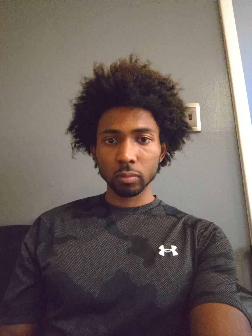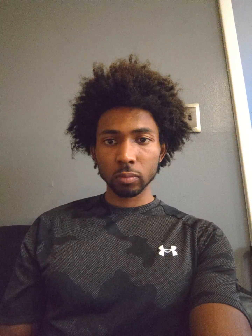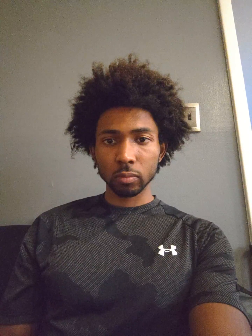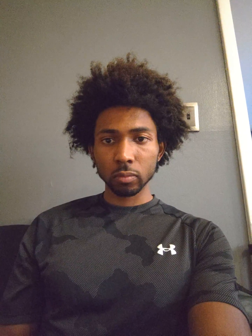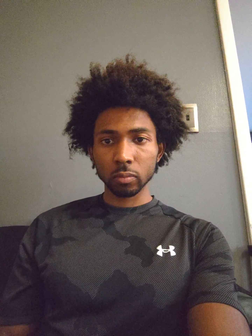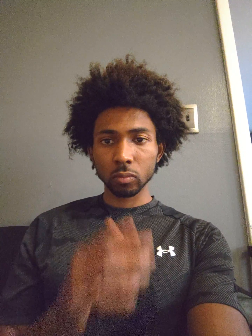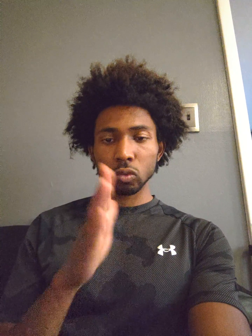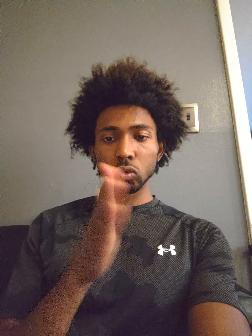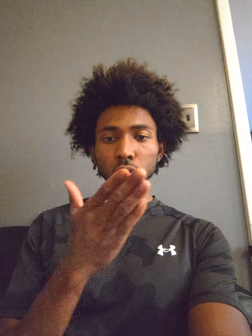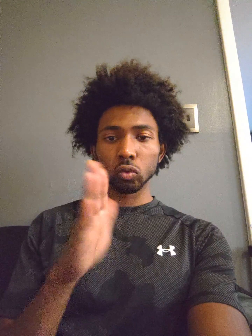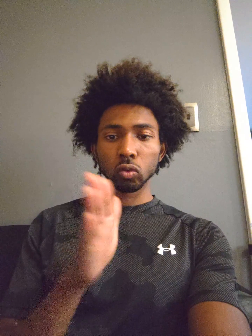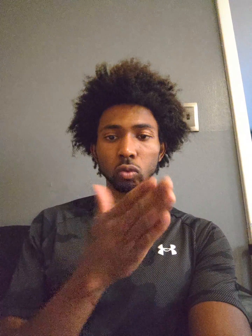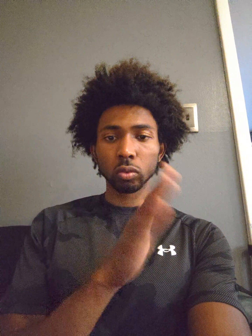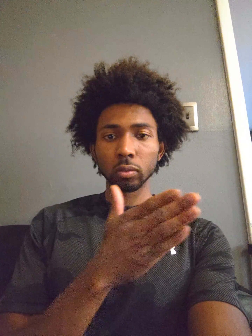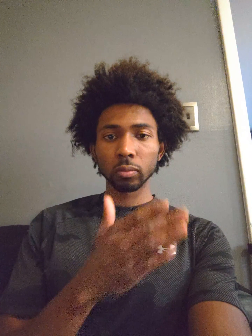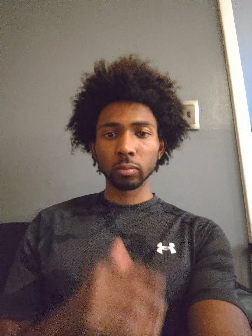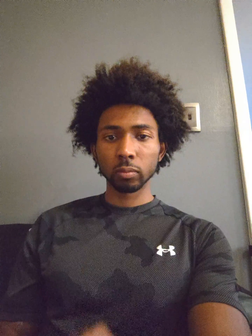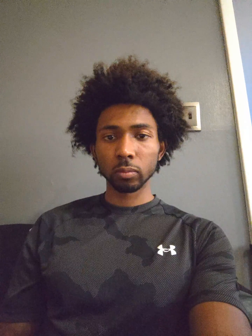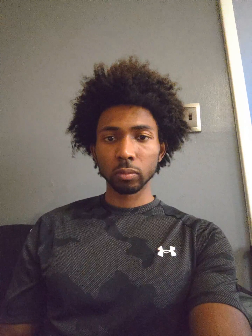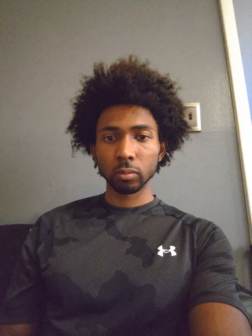share